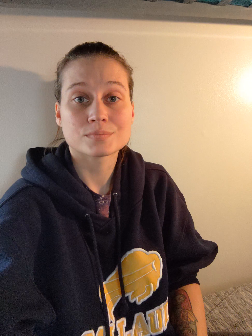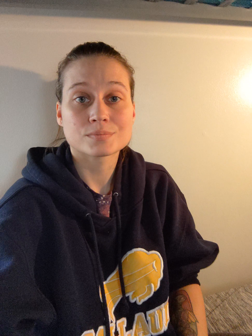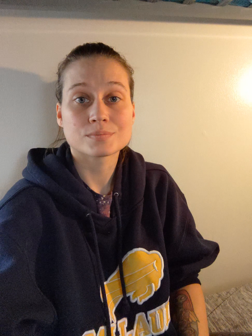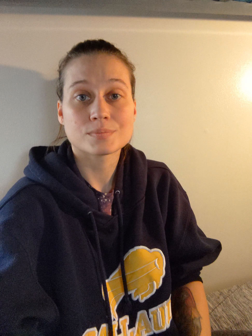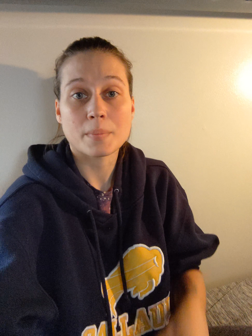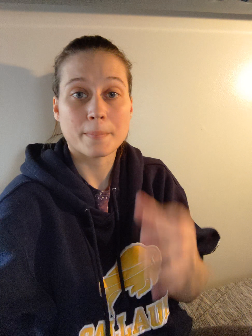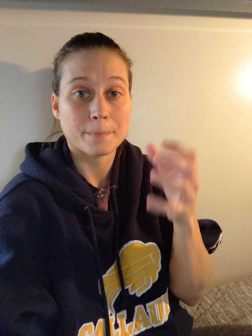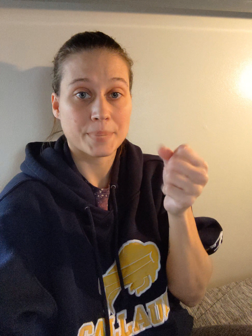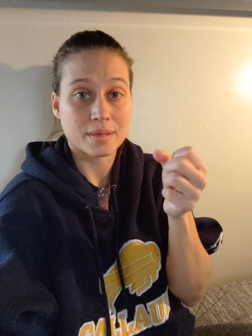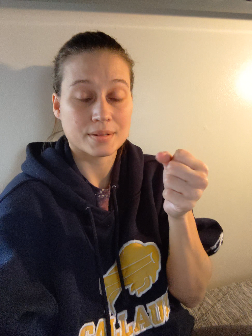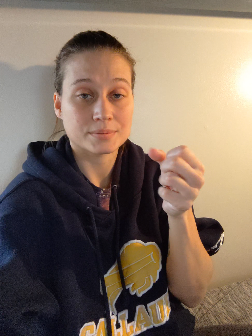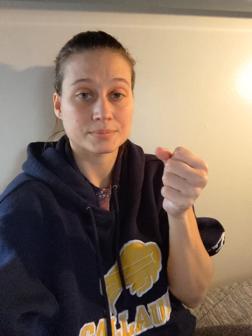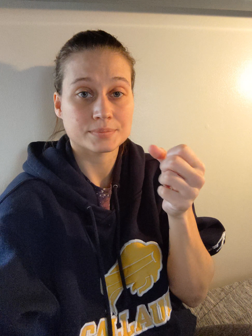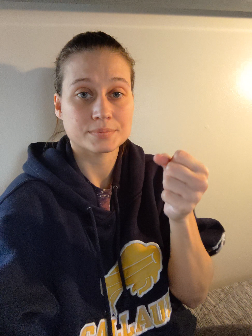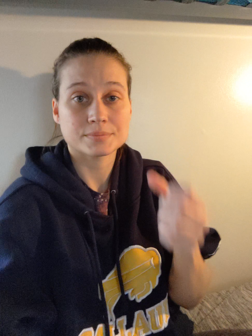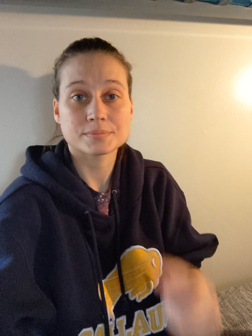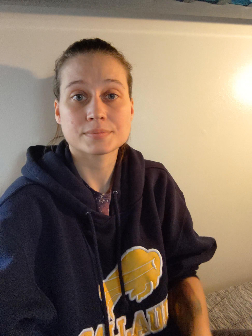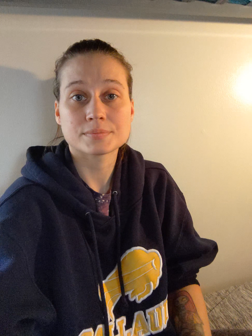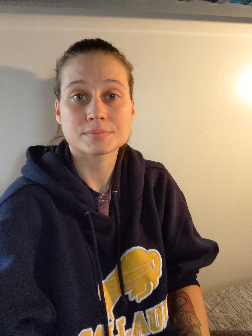milk